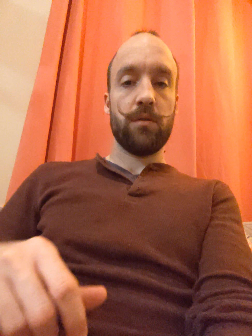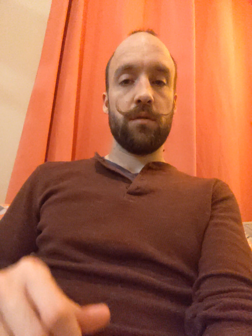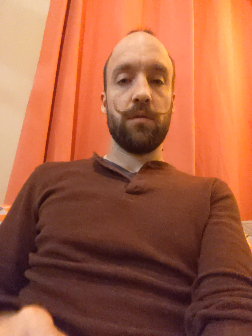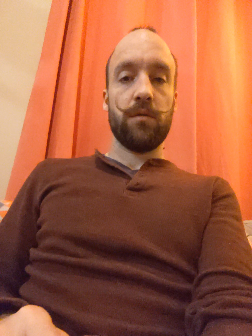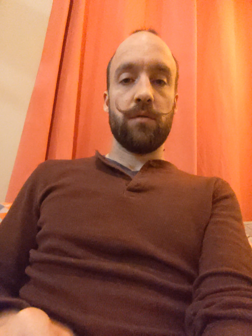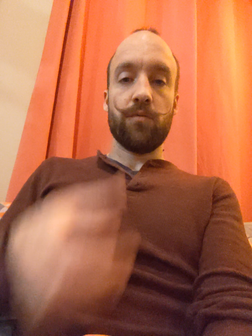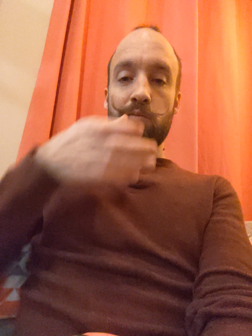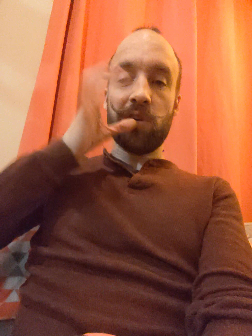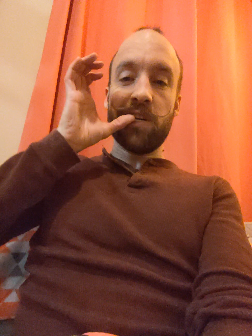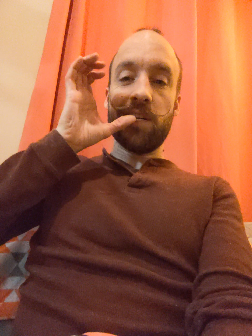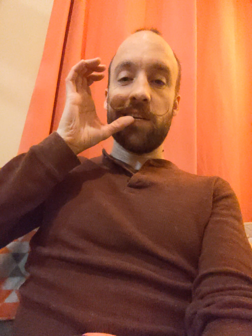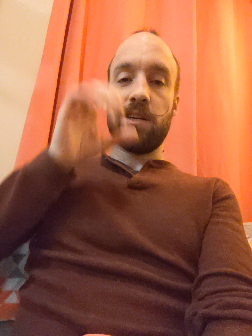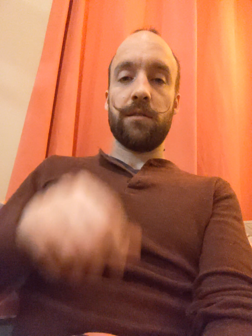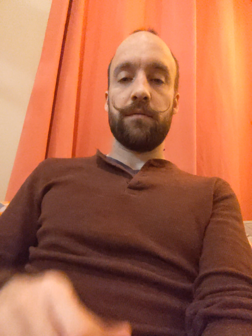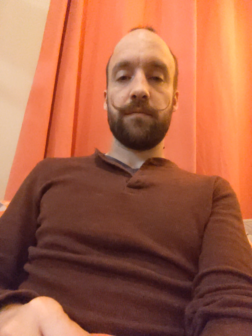drink